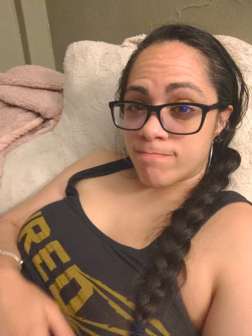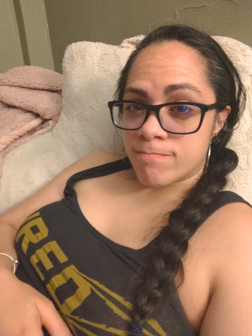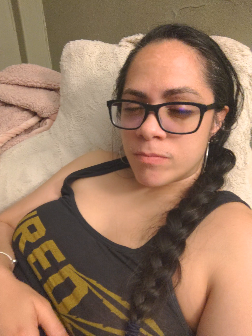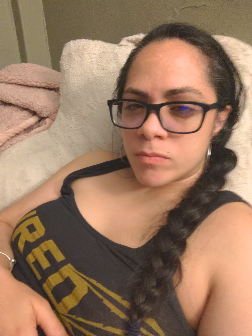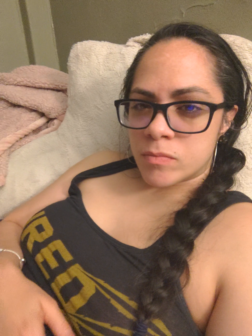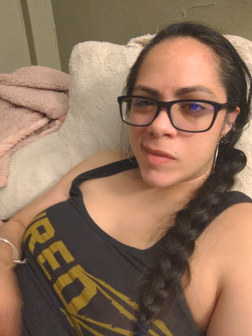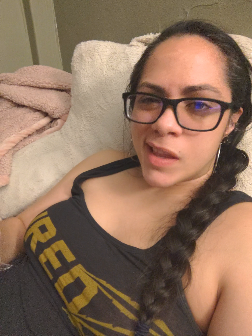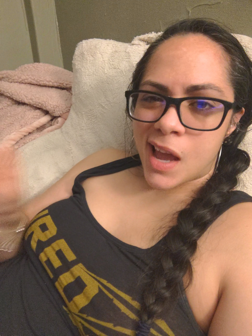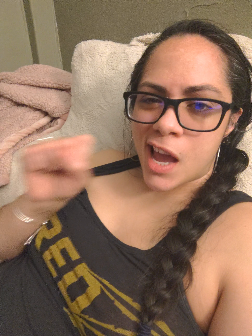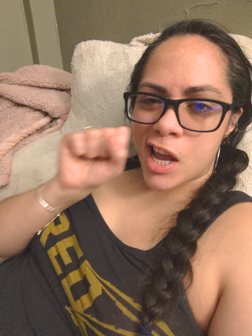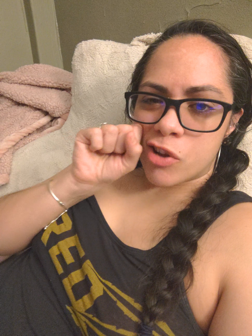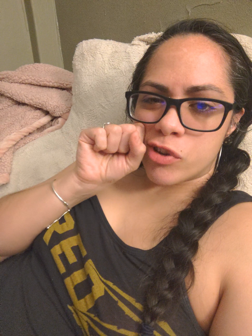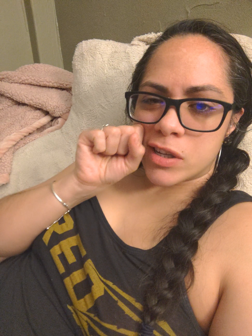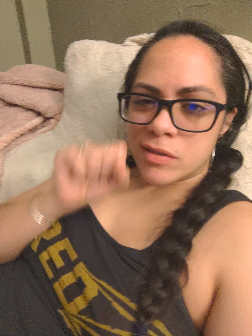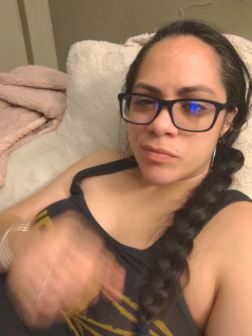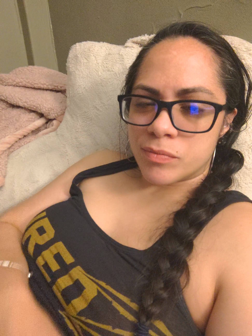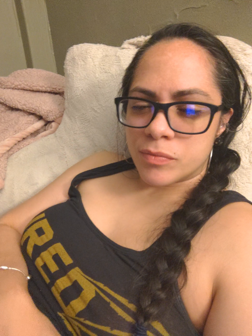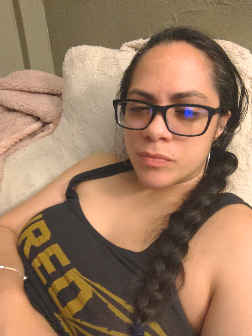carrot